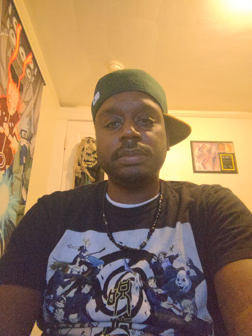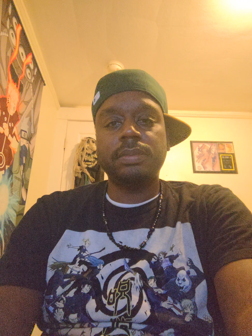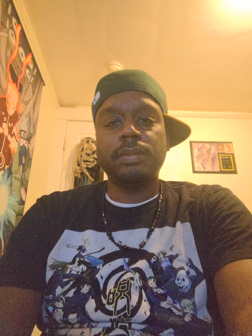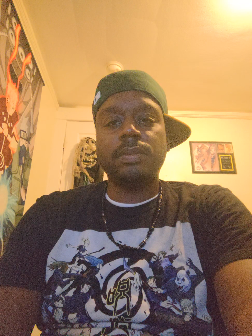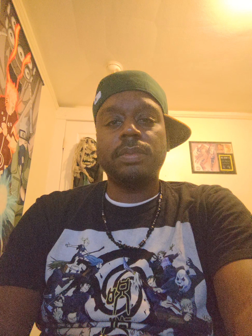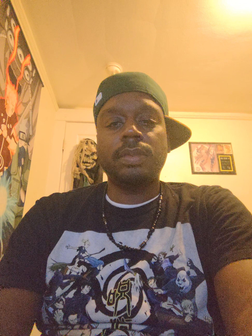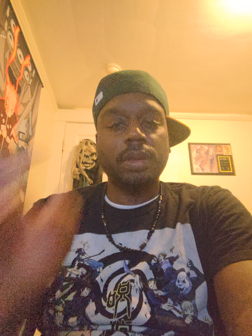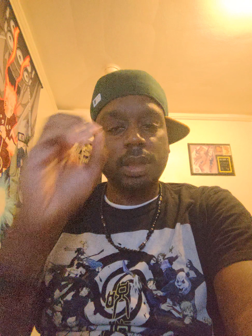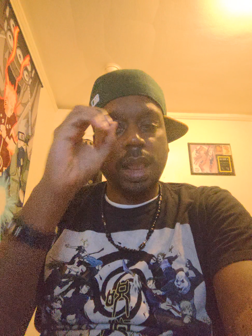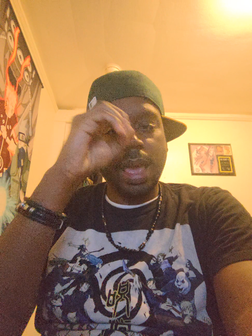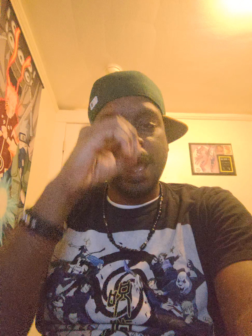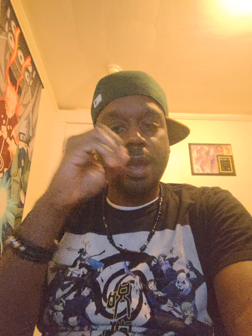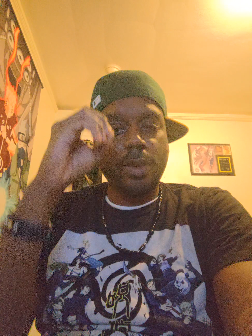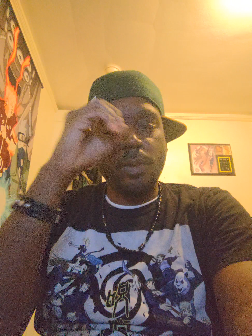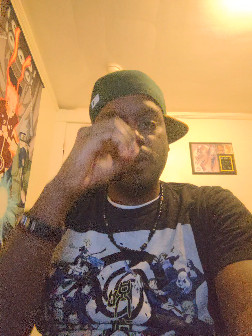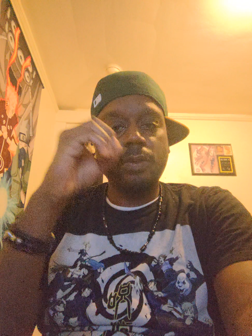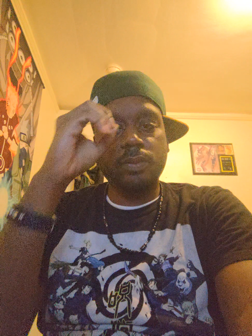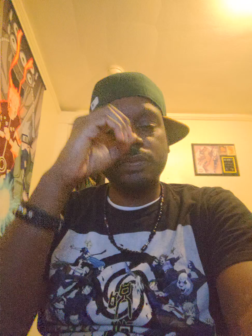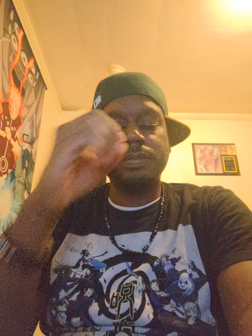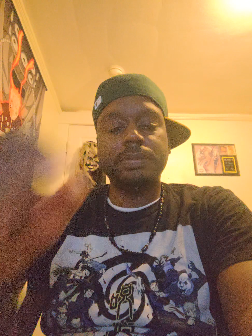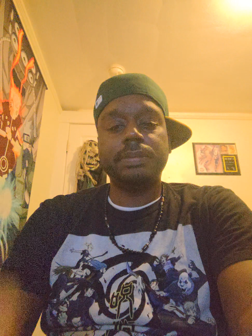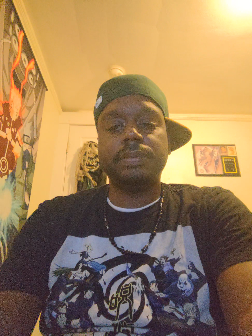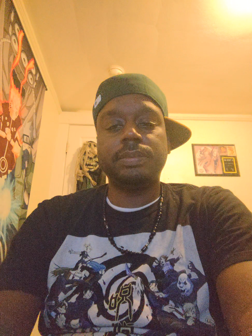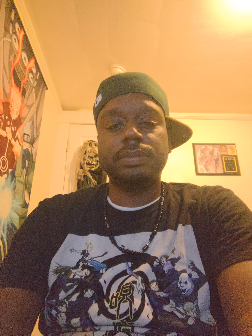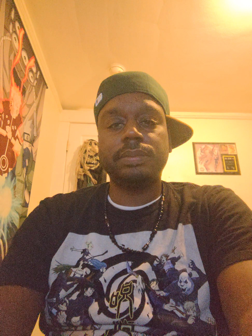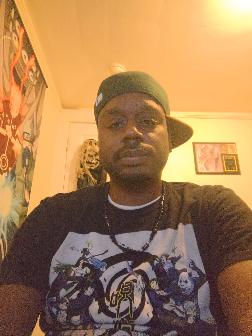owl